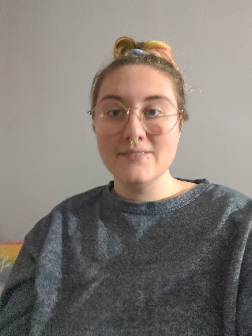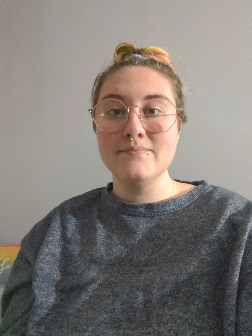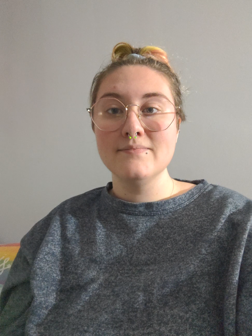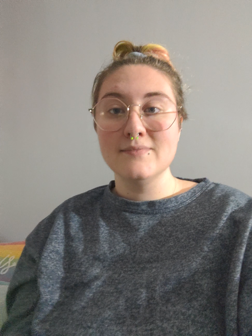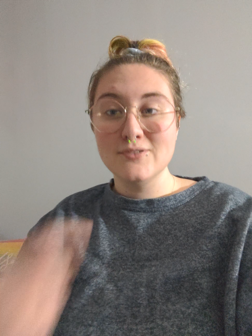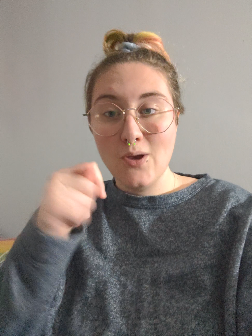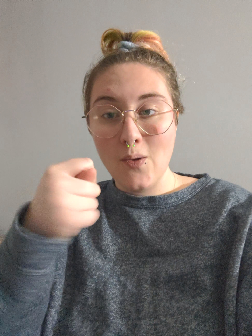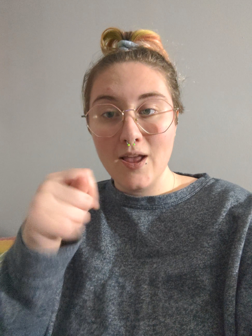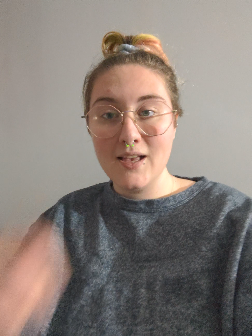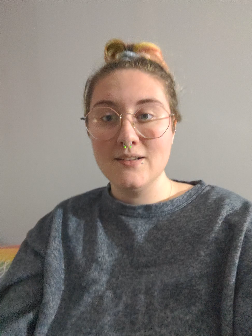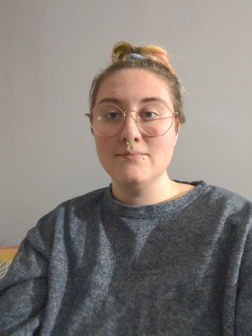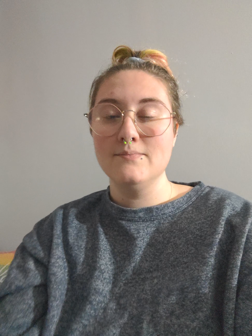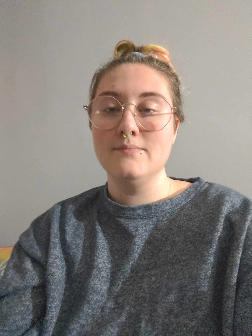toy